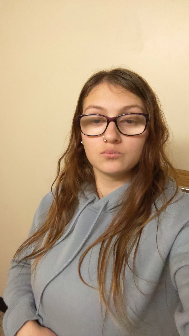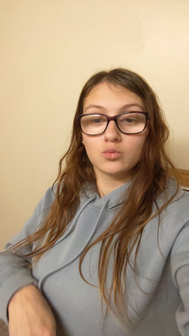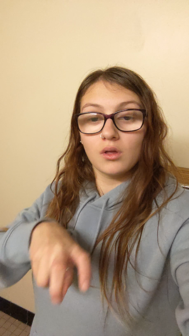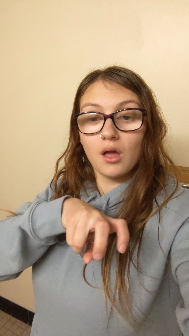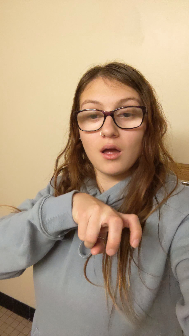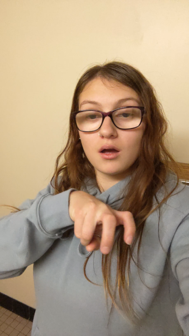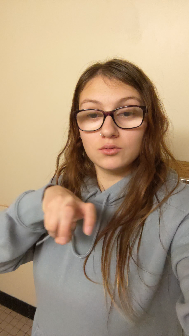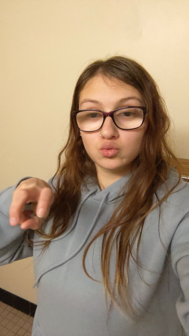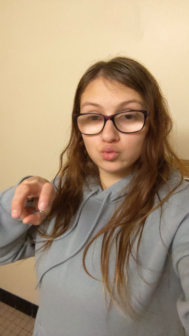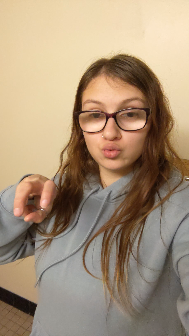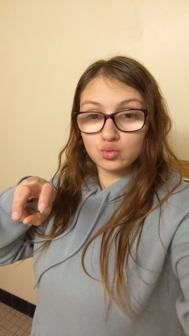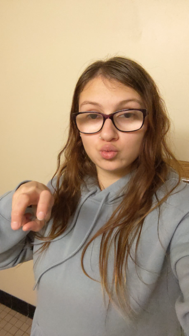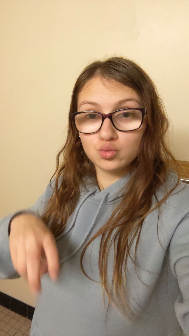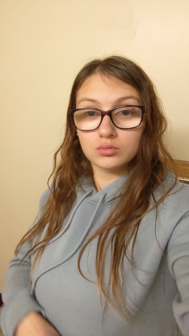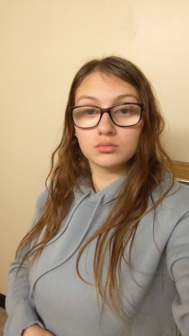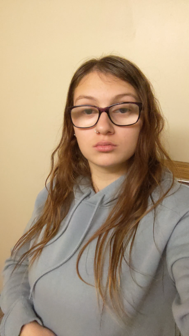couch